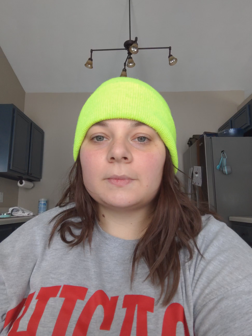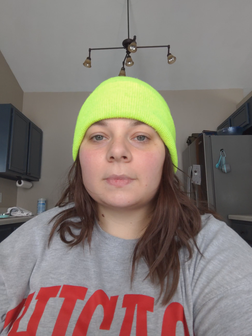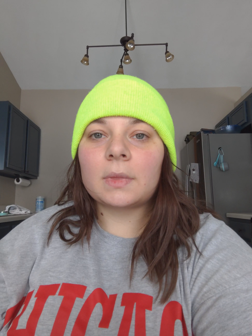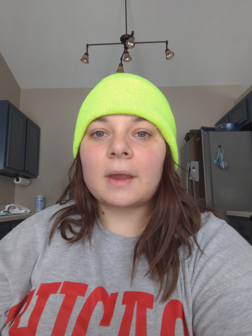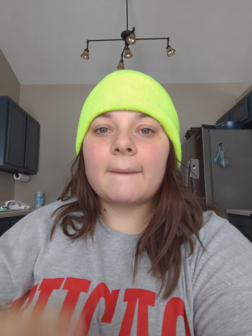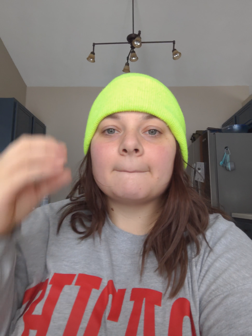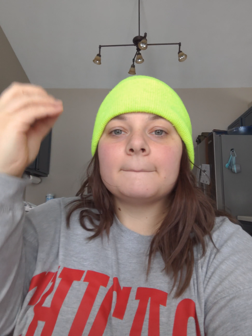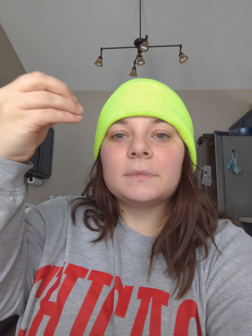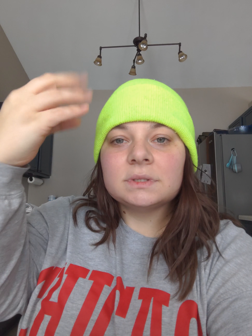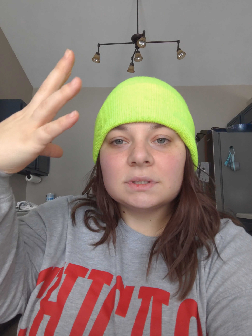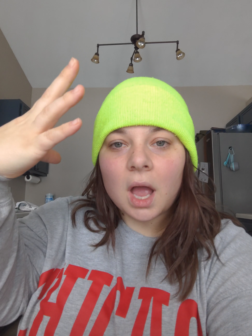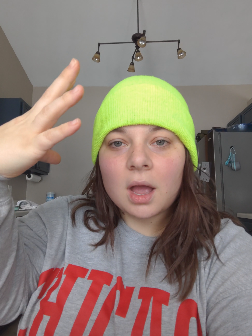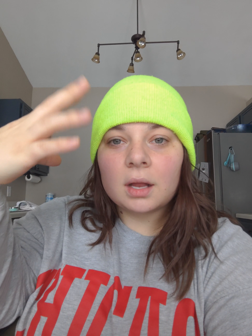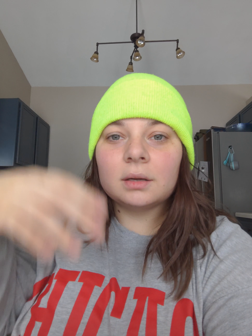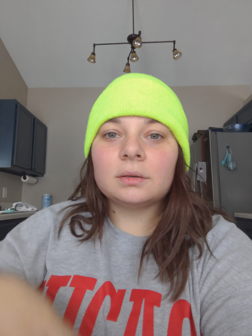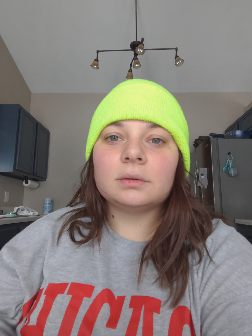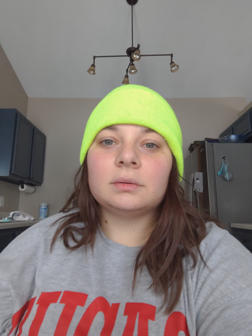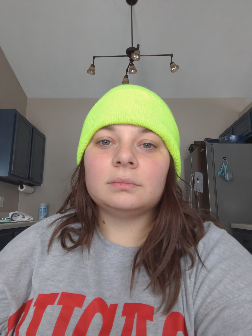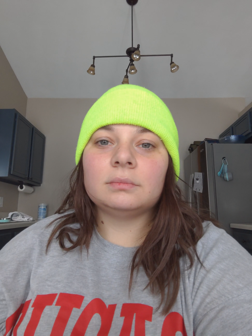sun